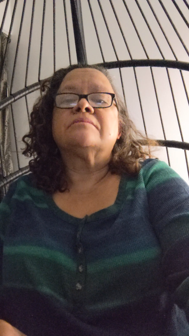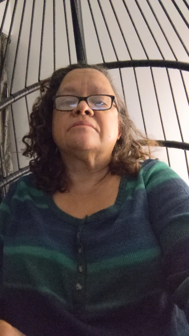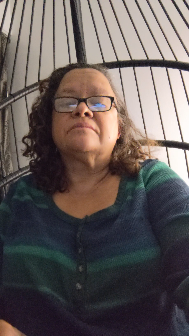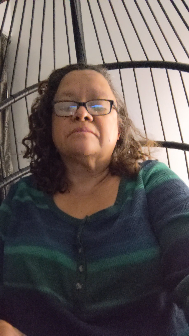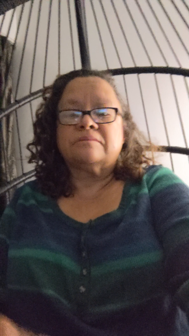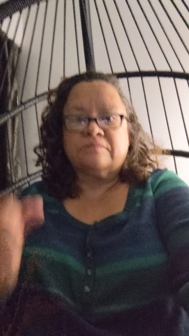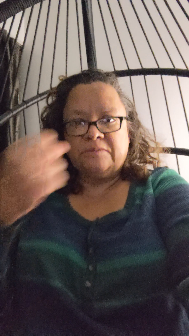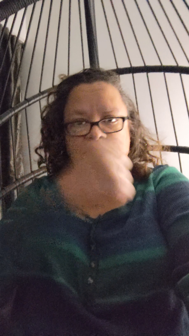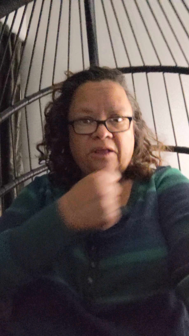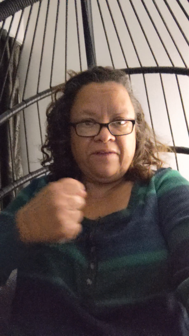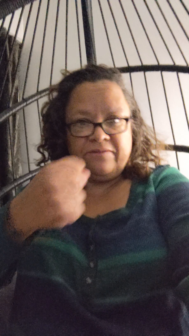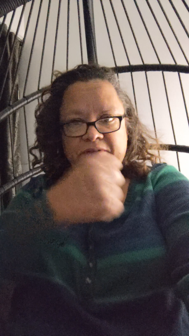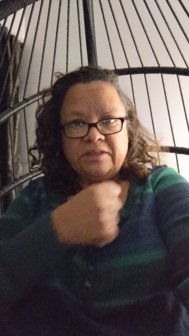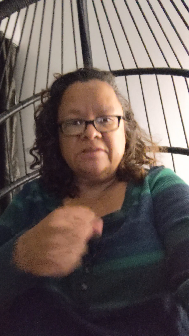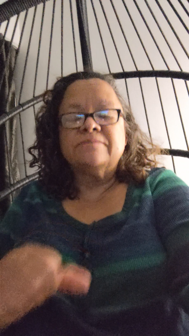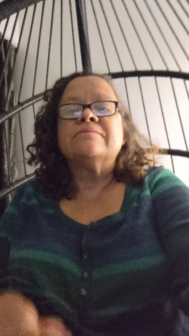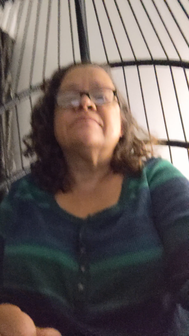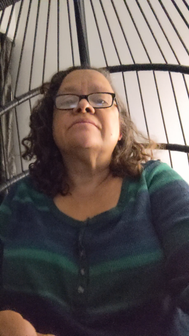coffee